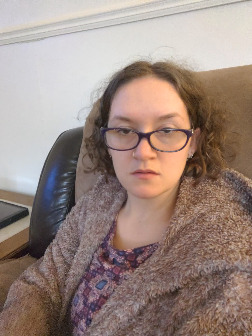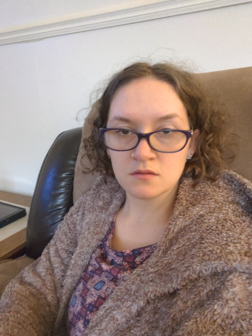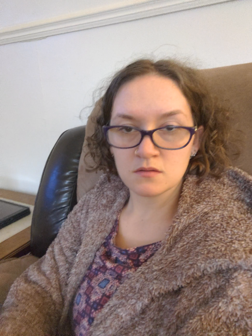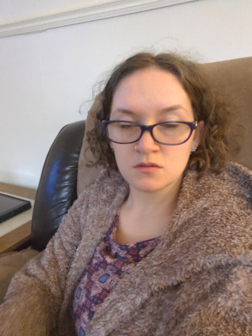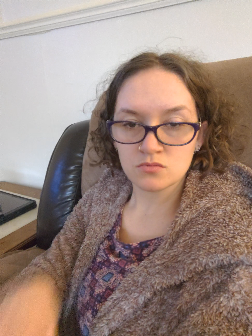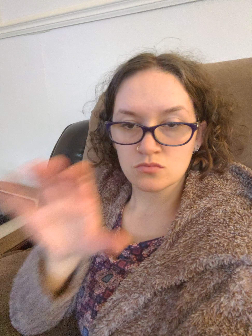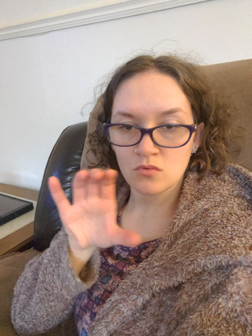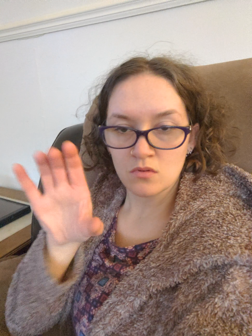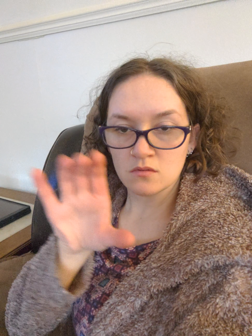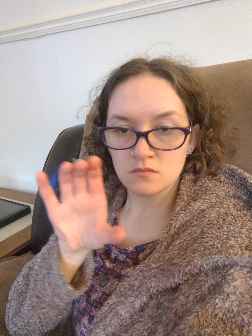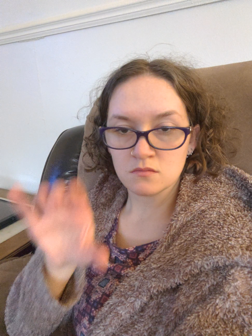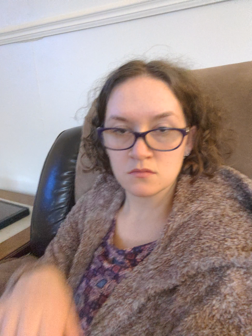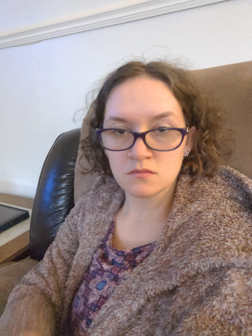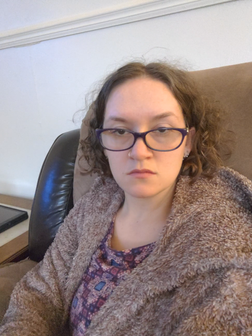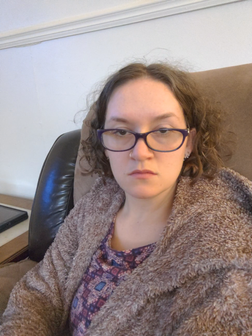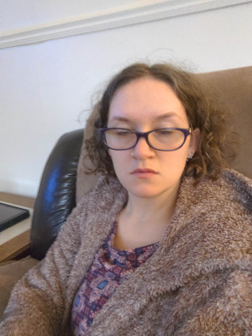chocolate